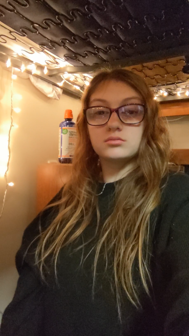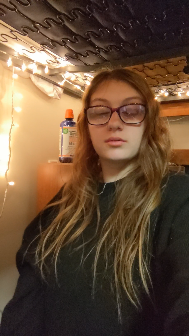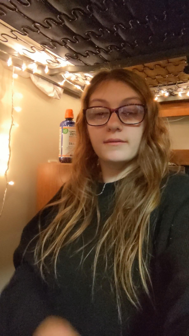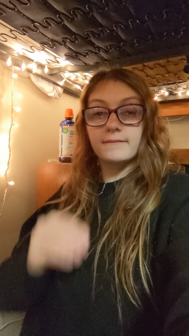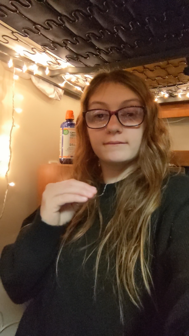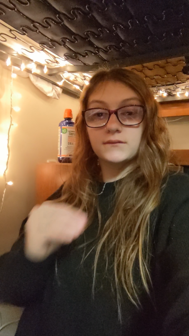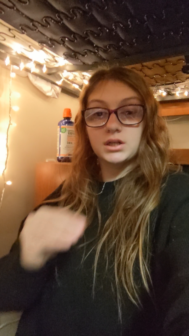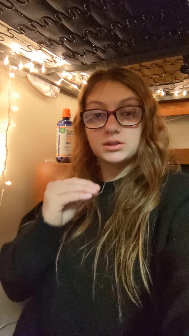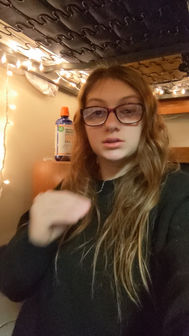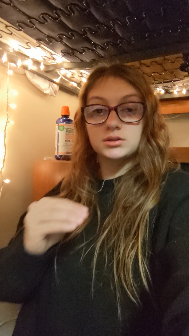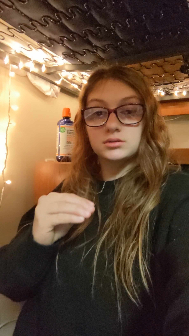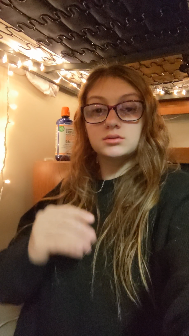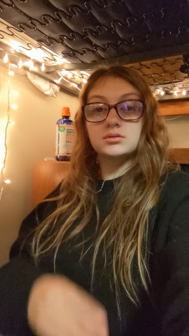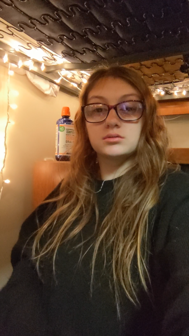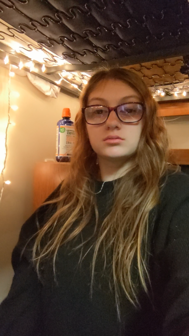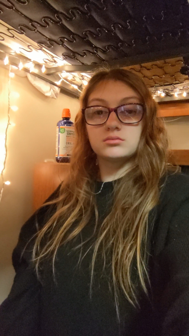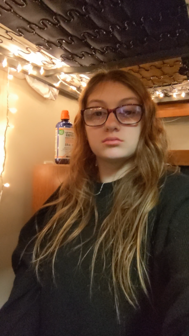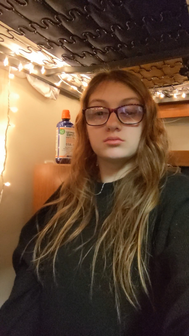fix